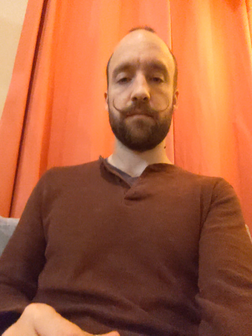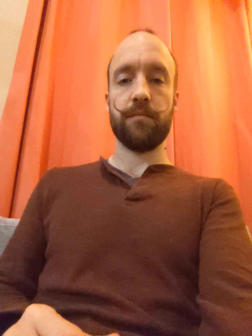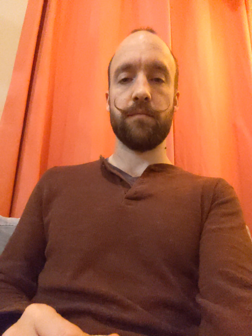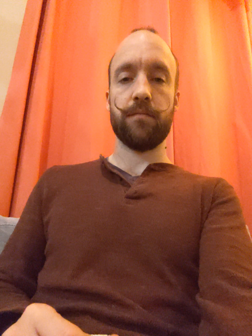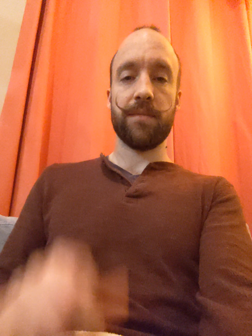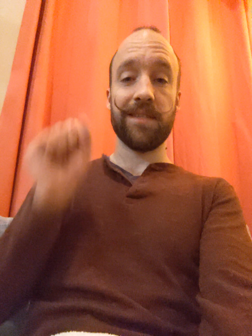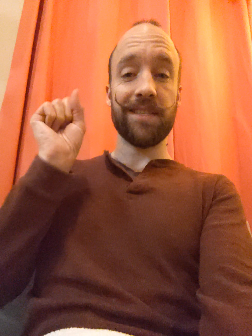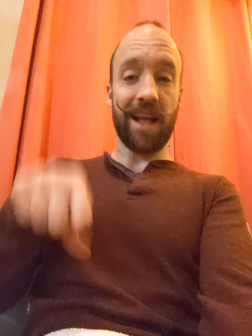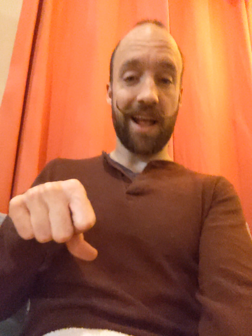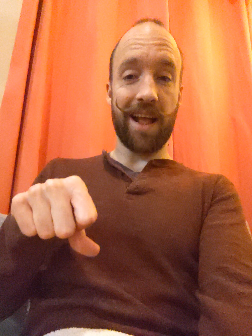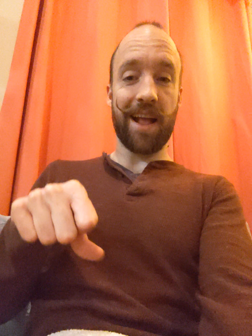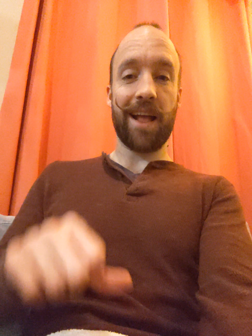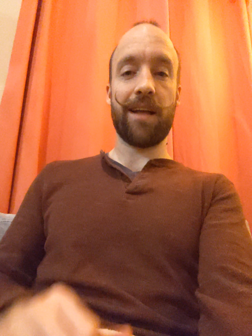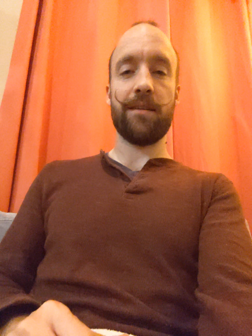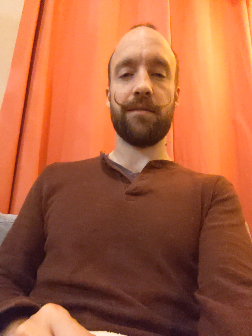can